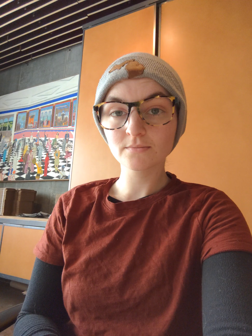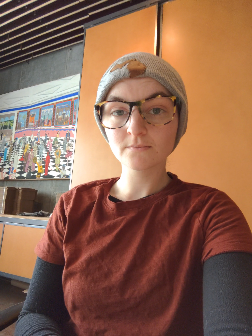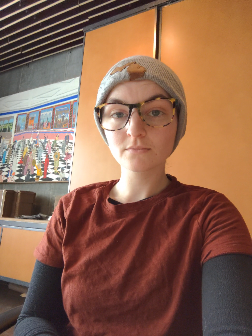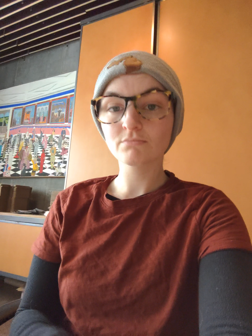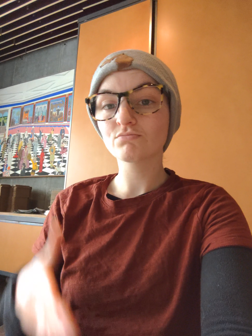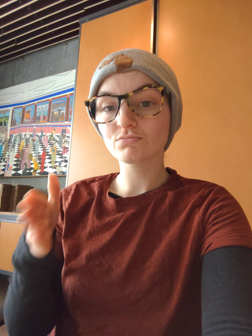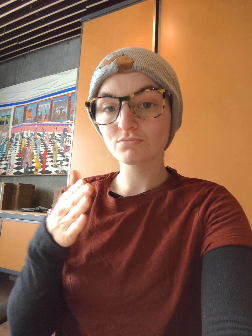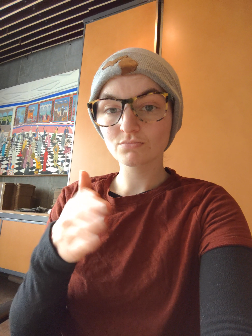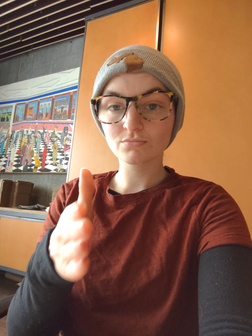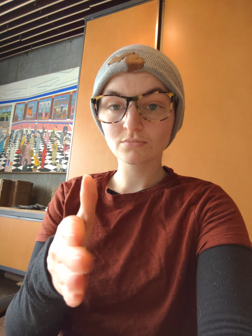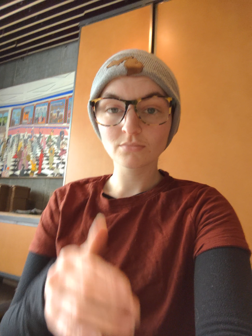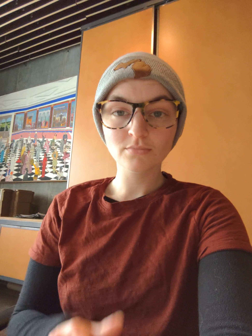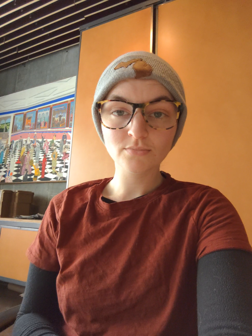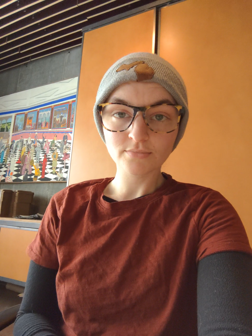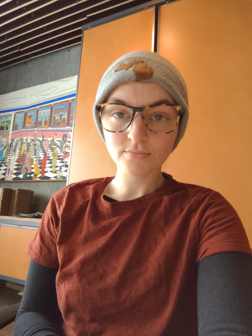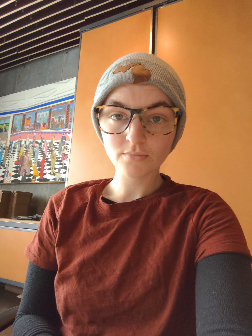fish